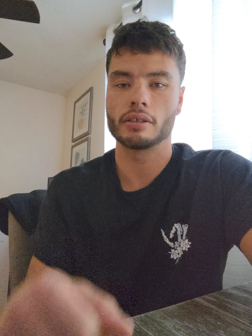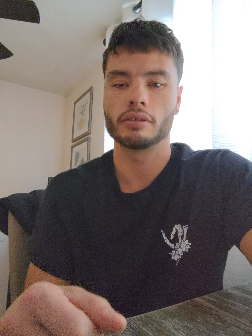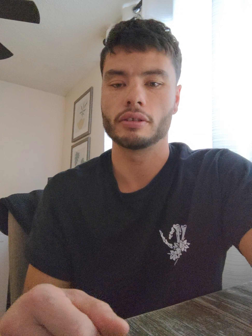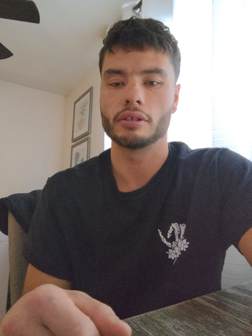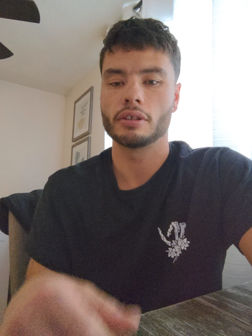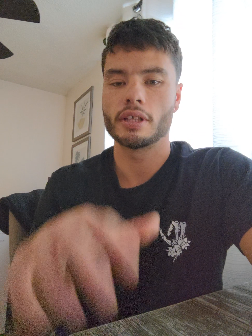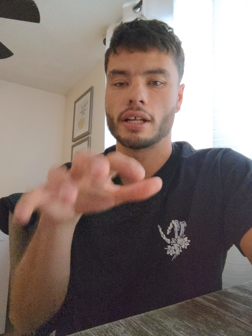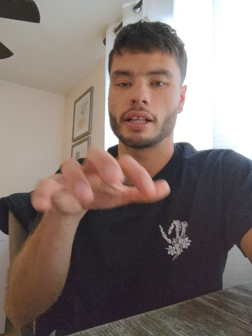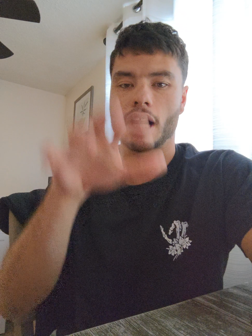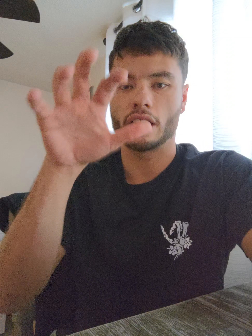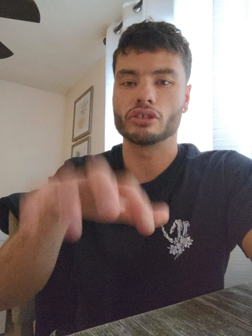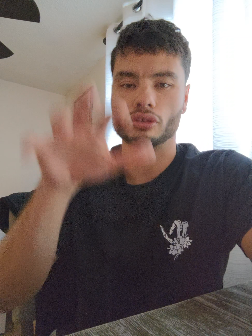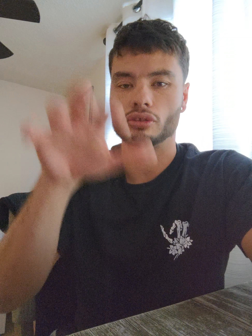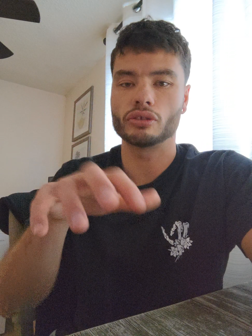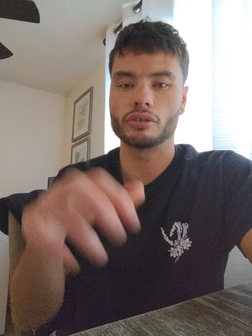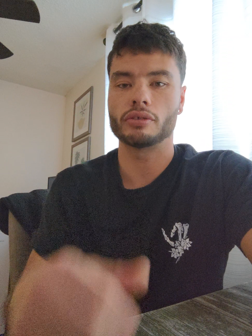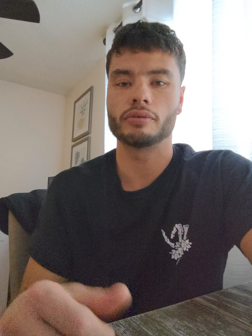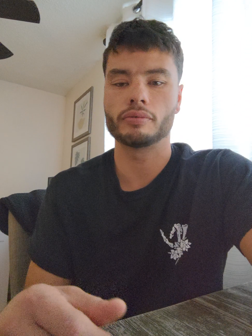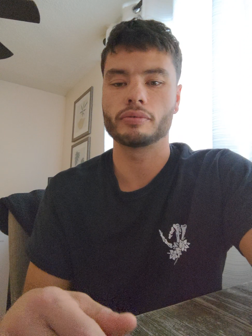alligator